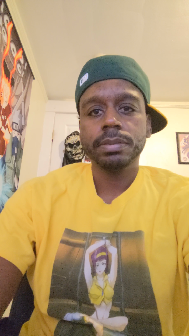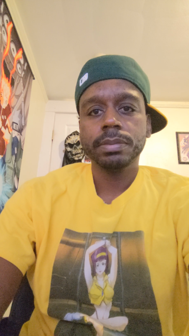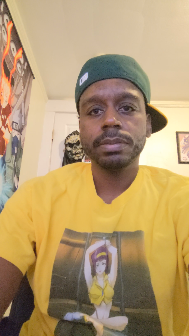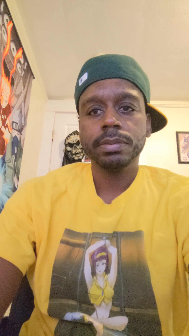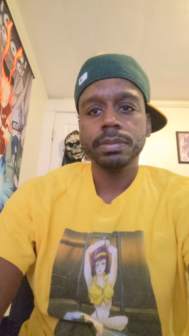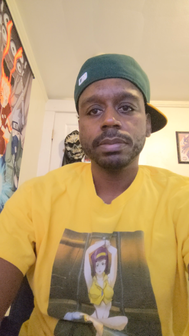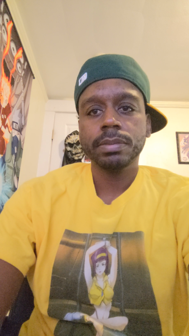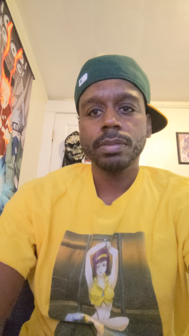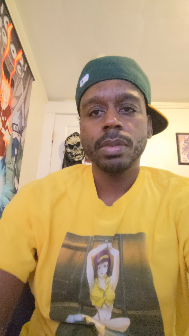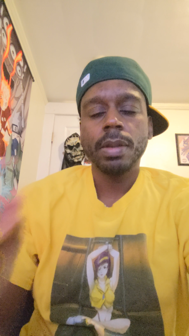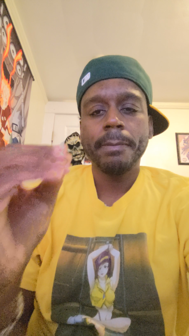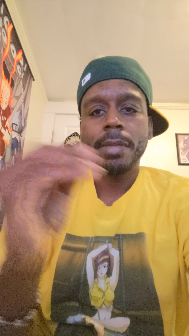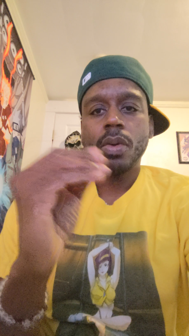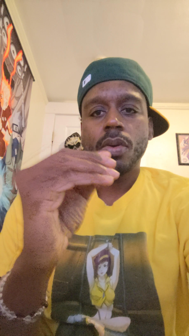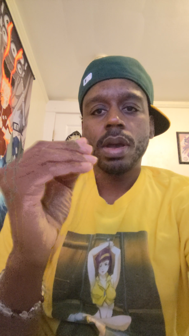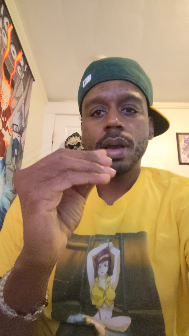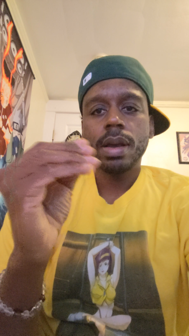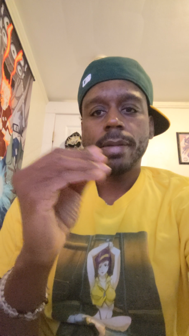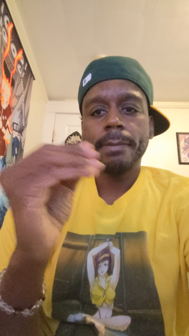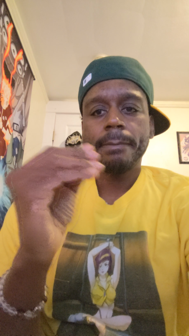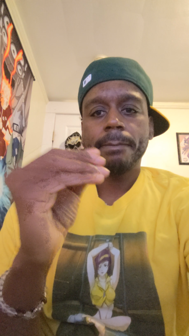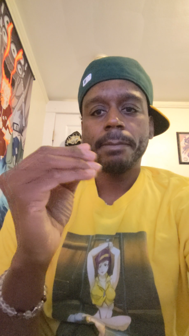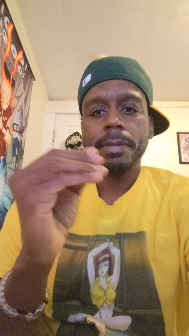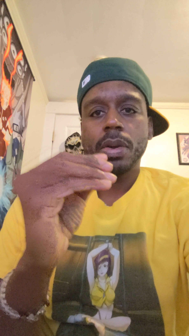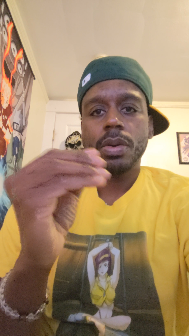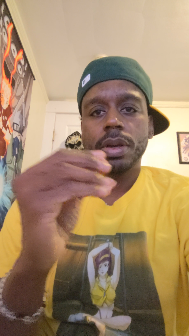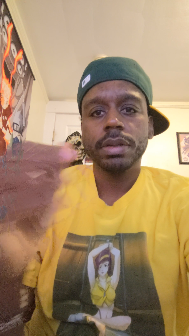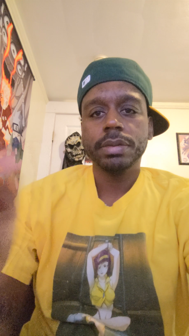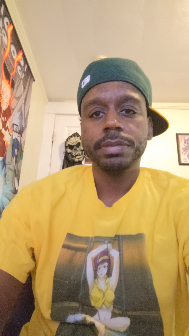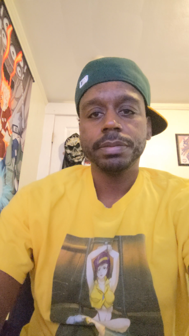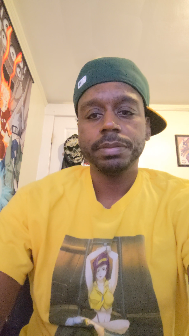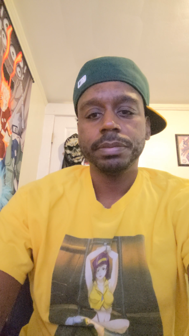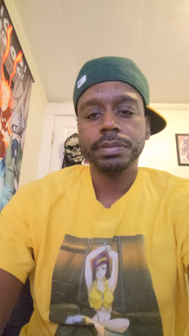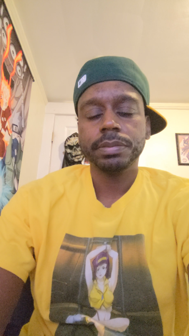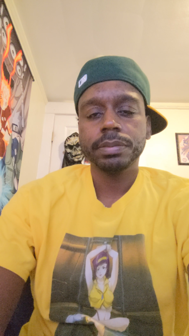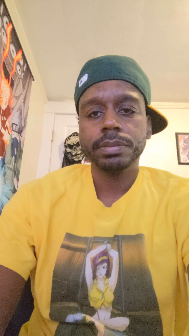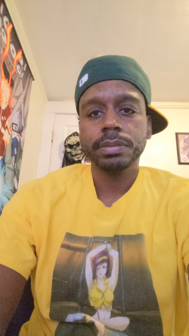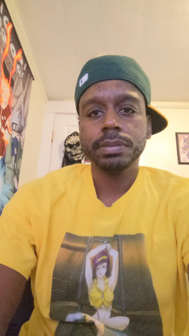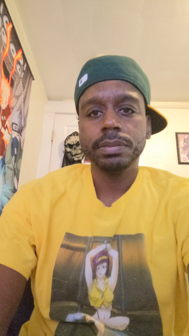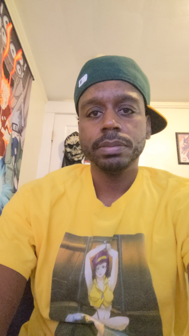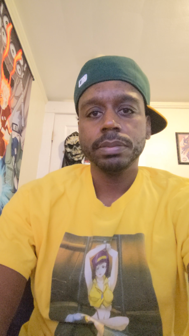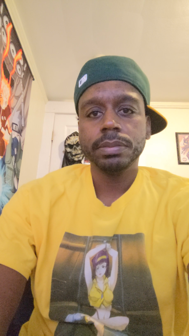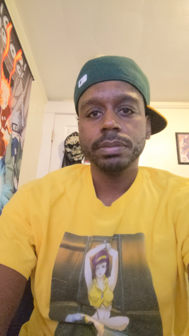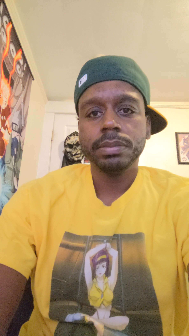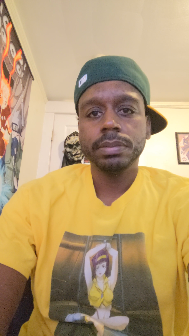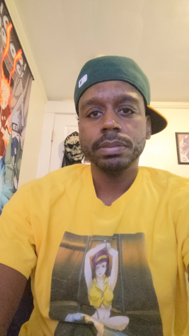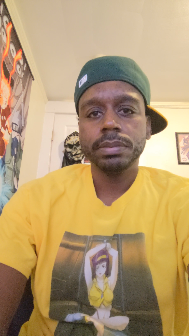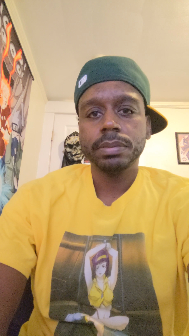more